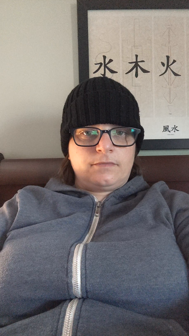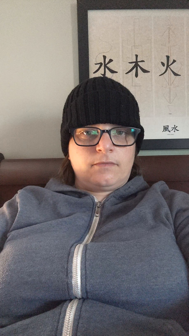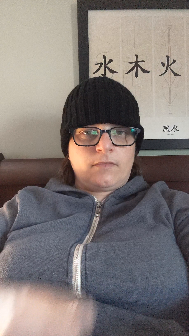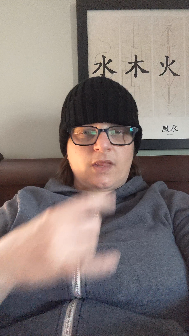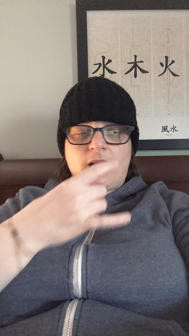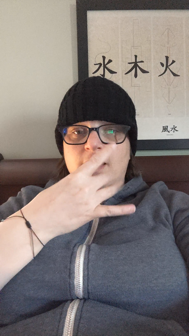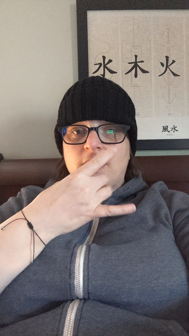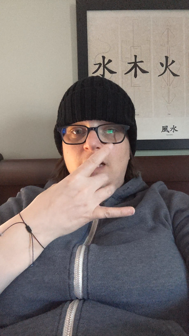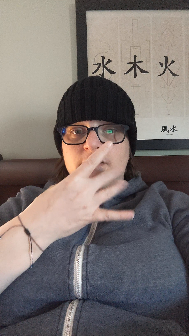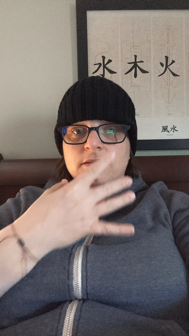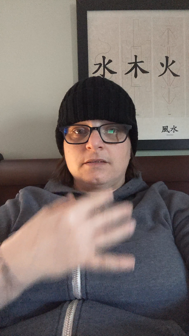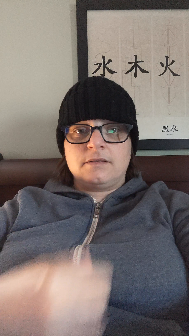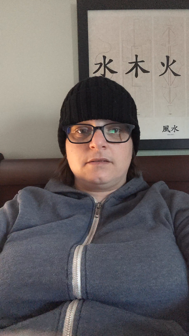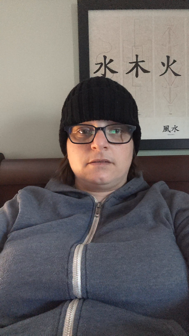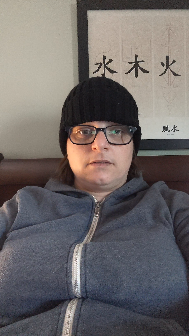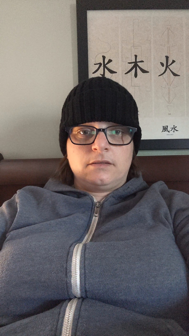light bulb